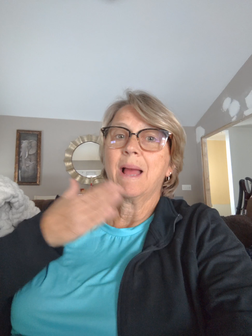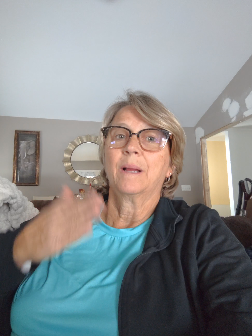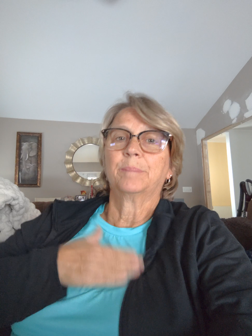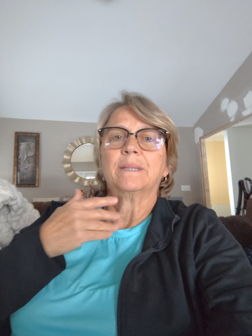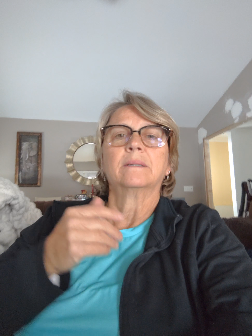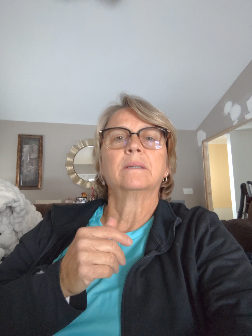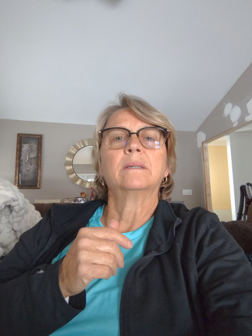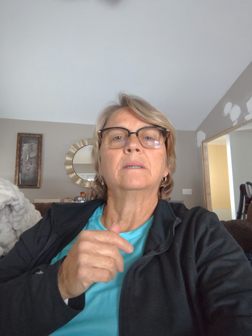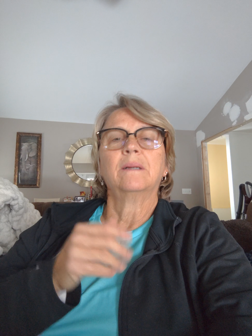happy